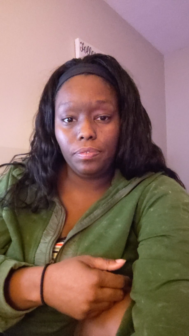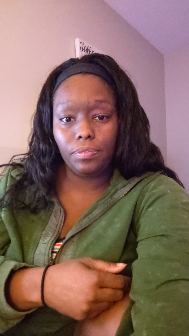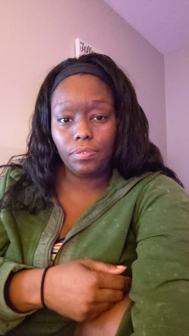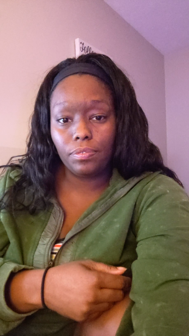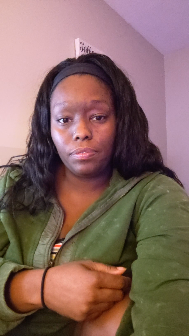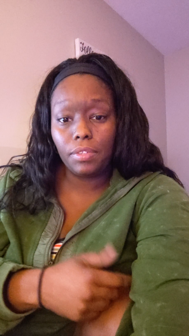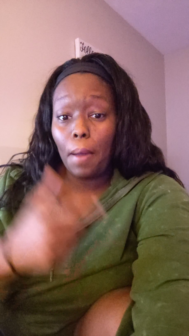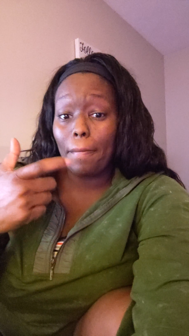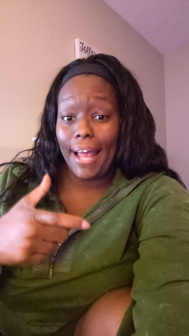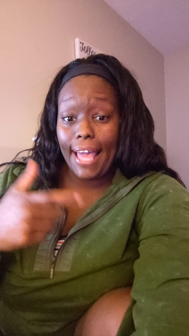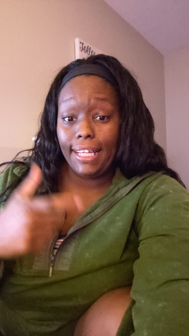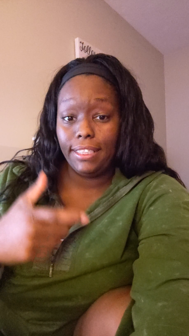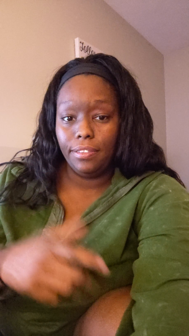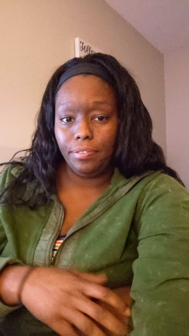plate